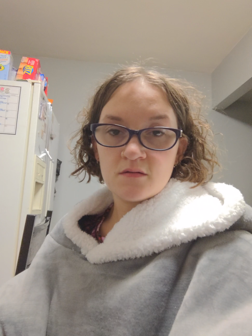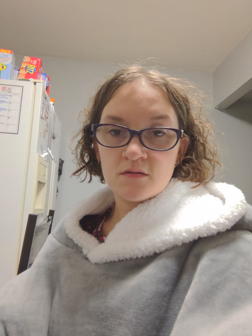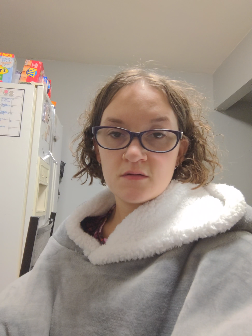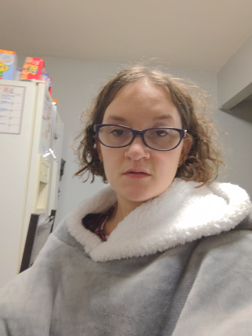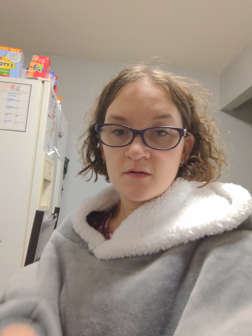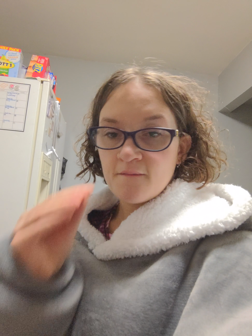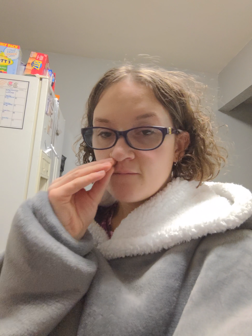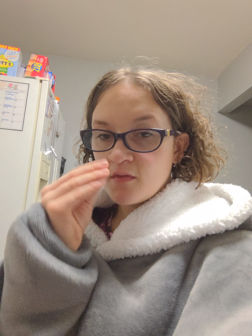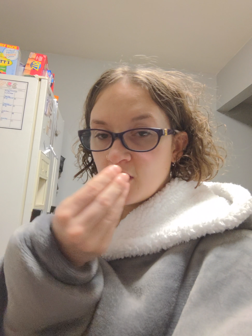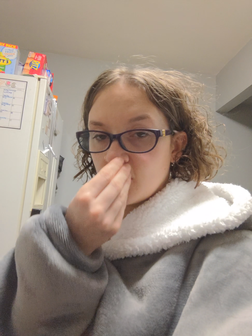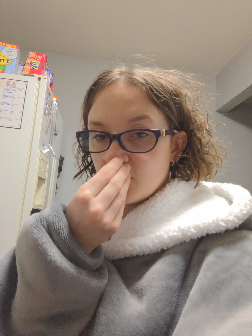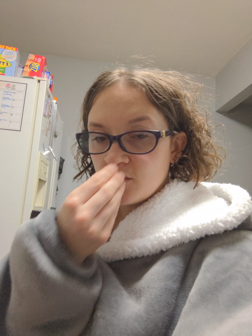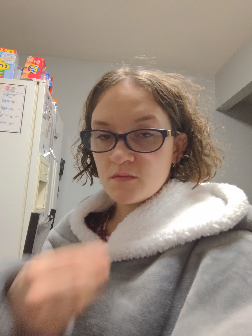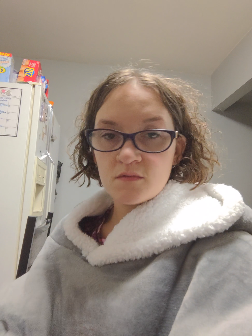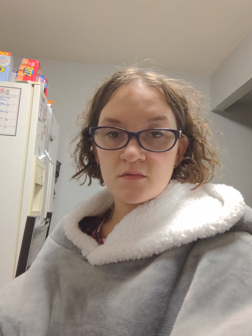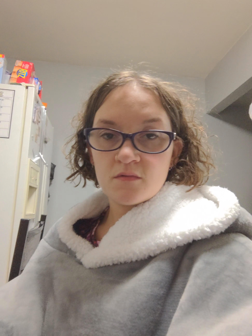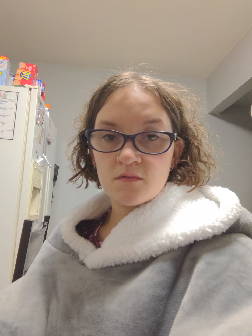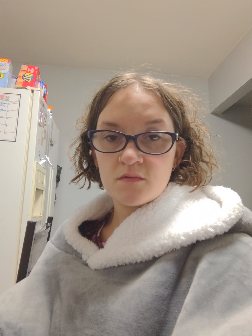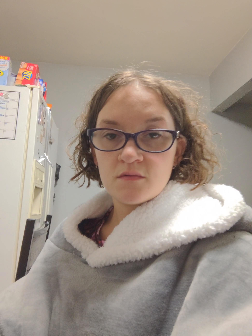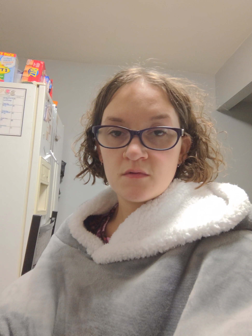flower